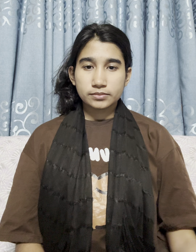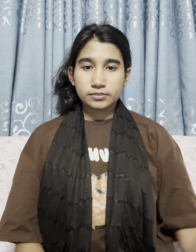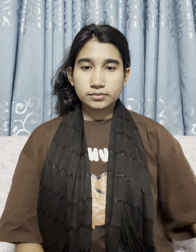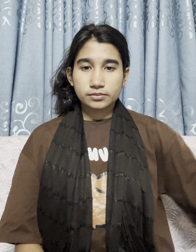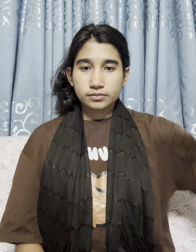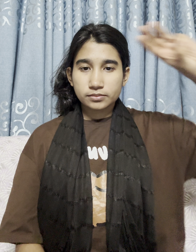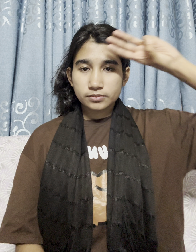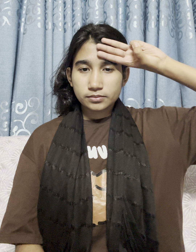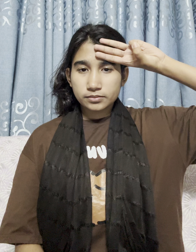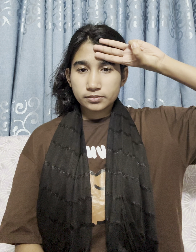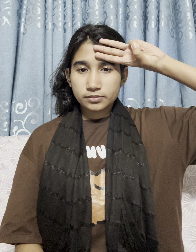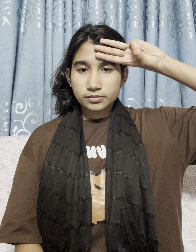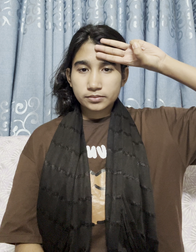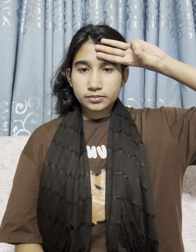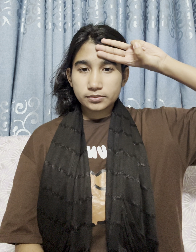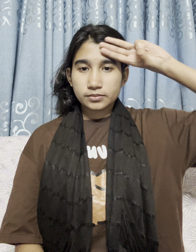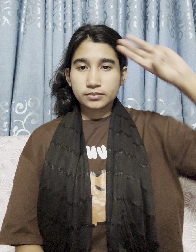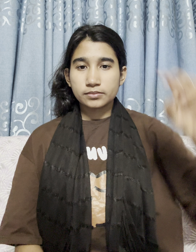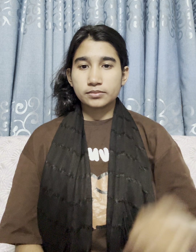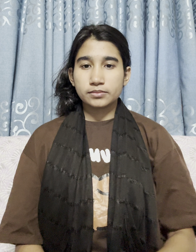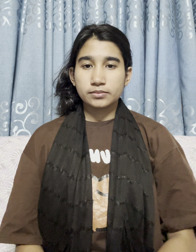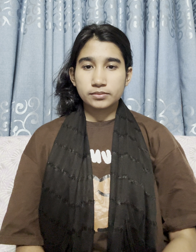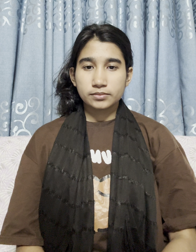স্কাউট